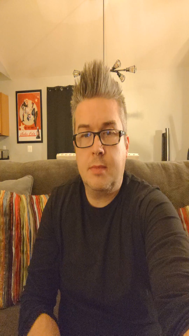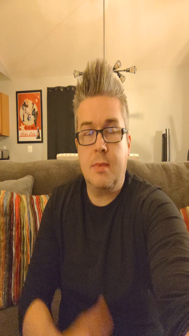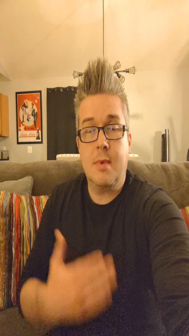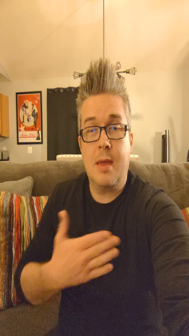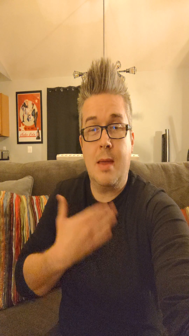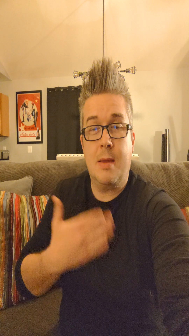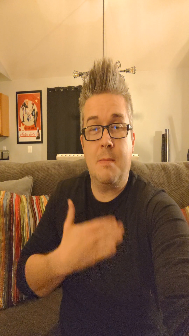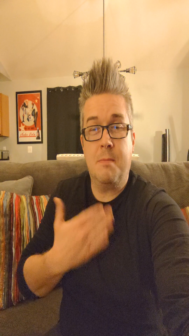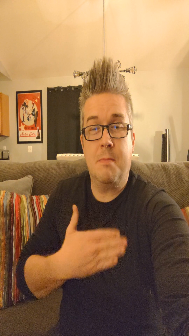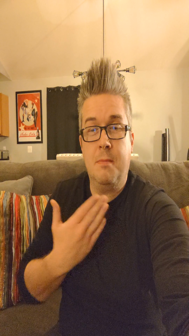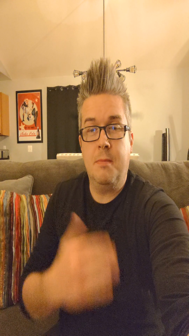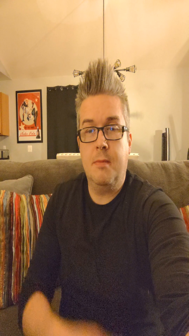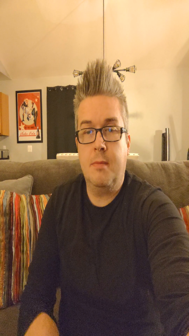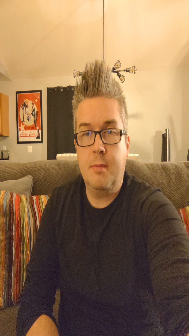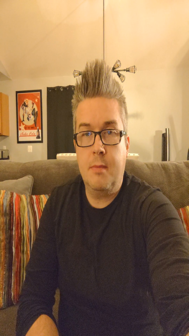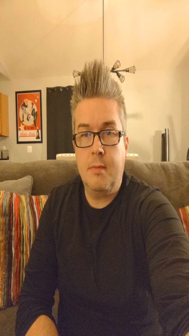happy